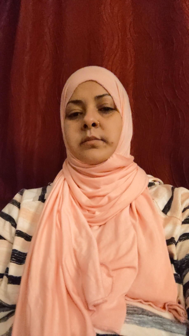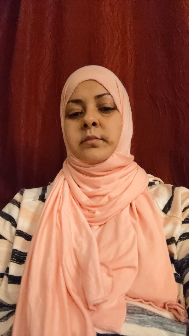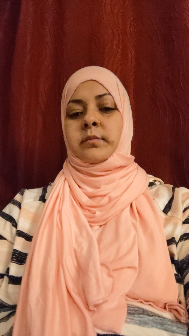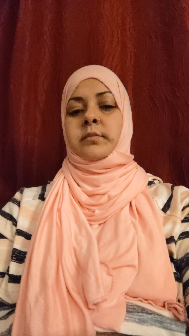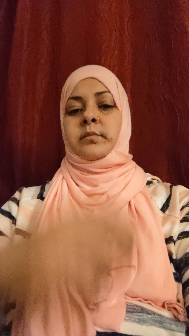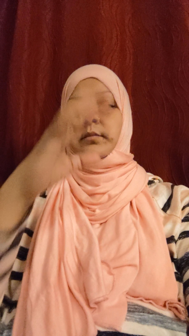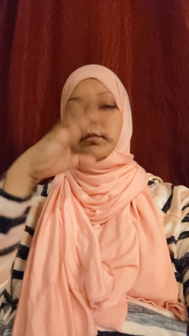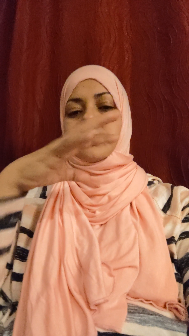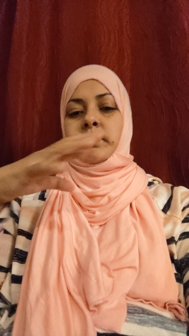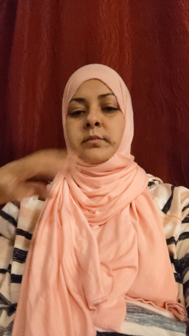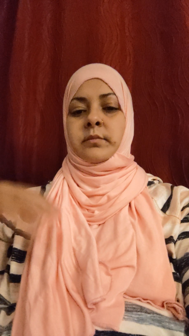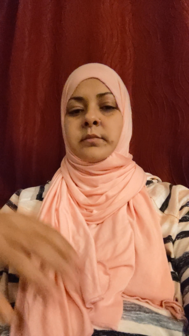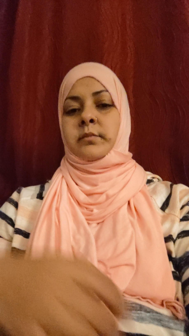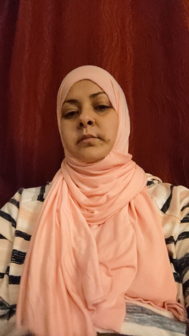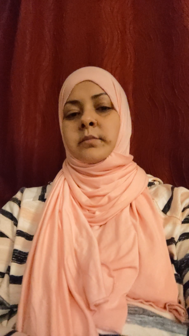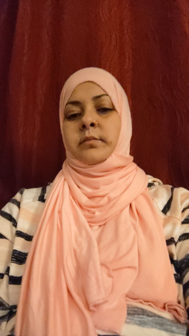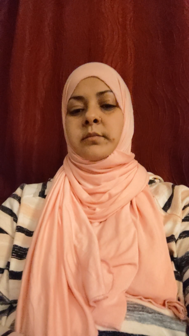grapes